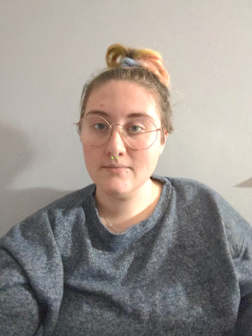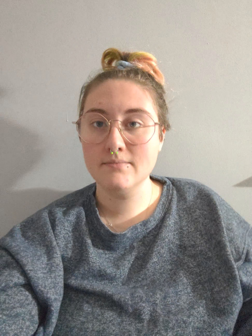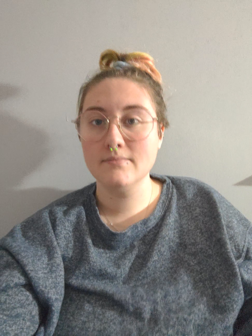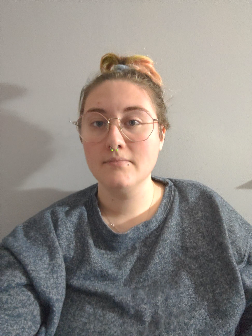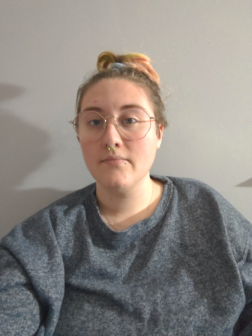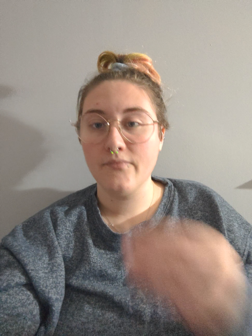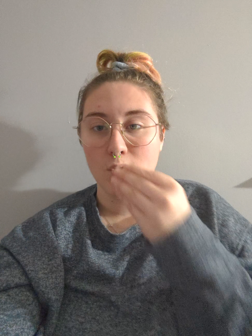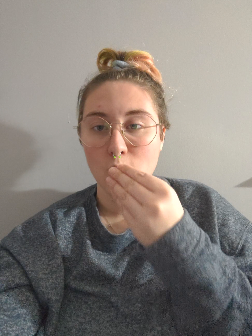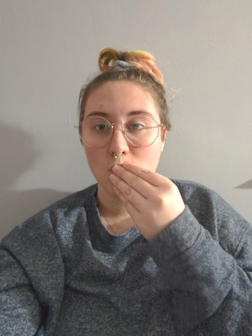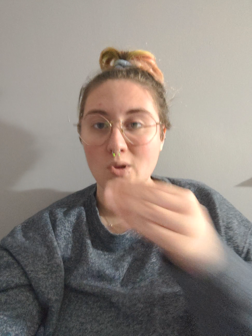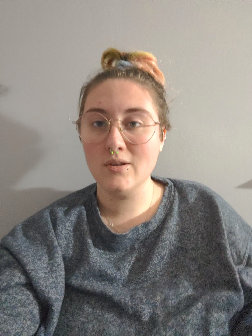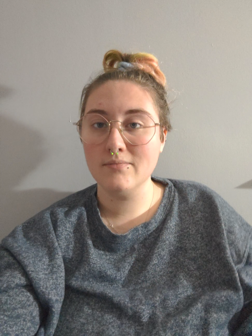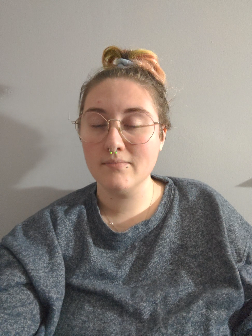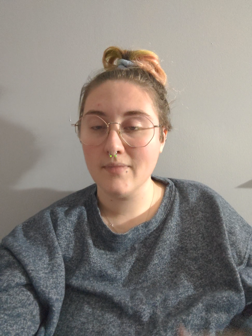food